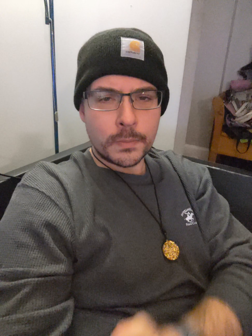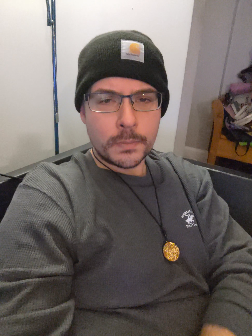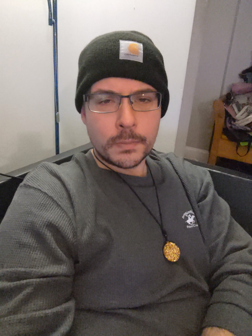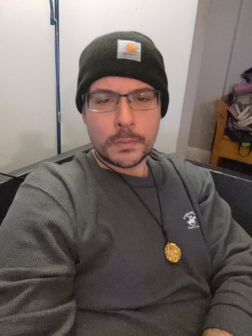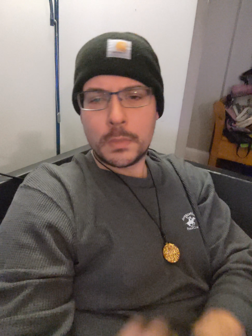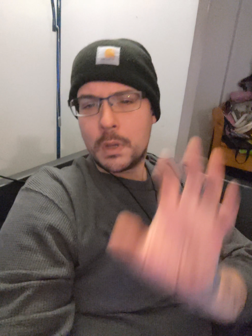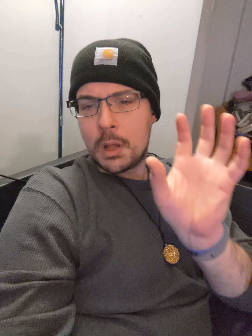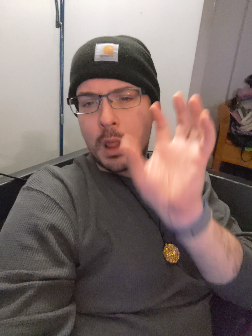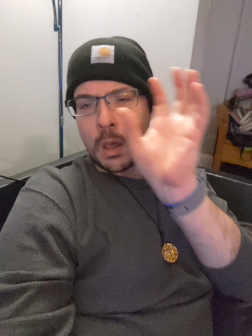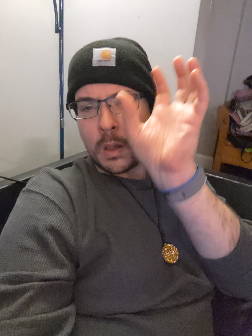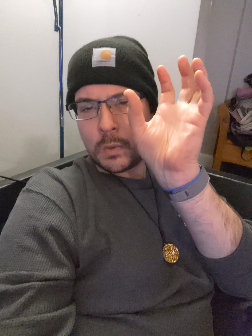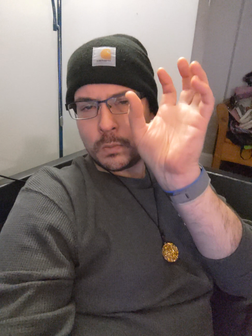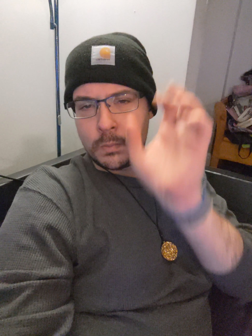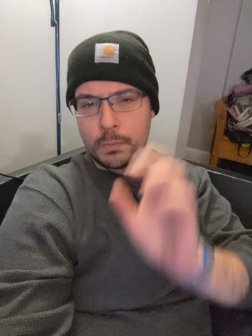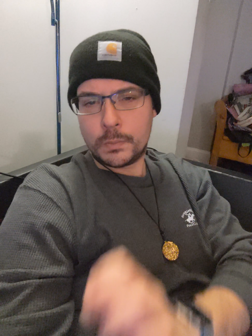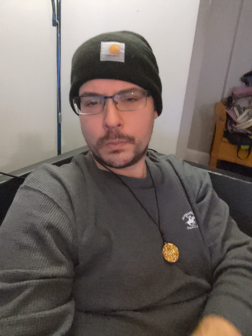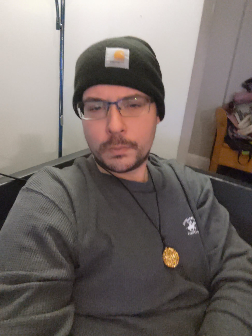cloud